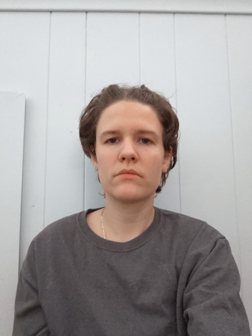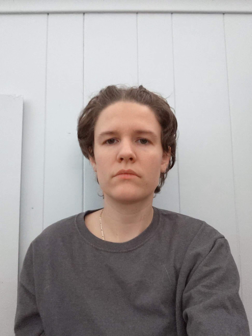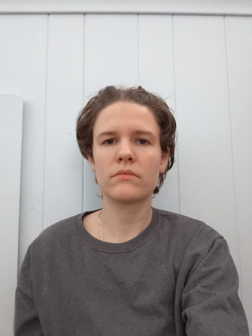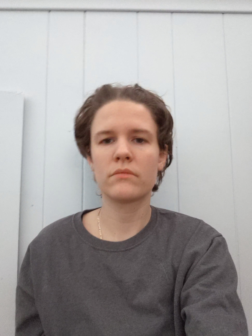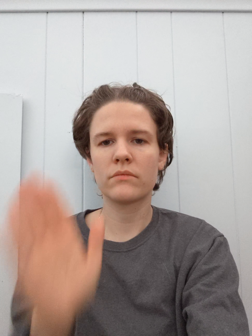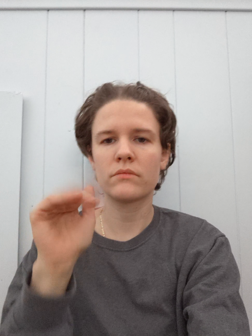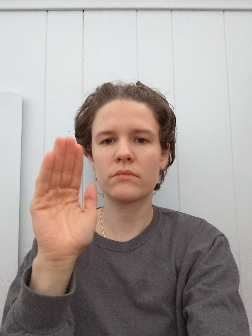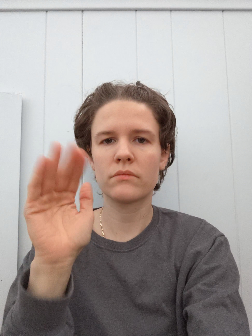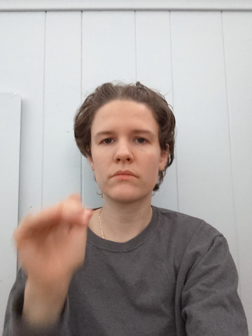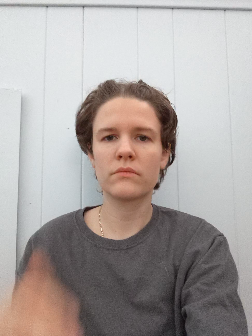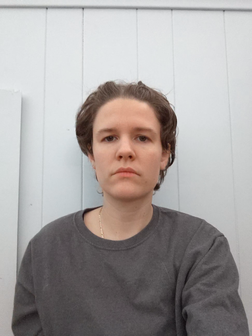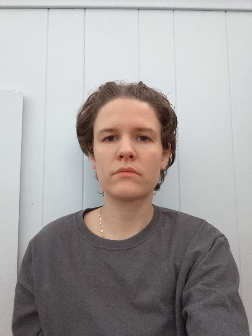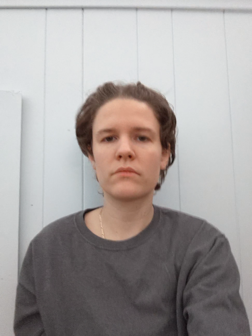bye